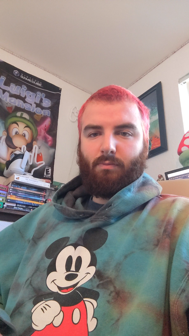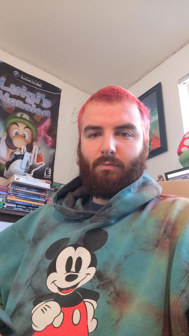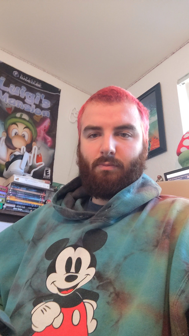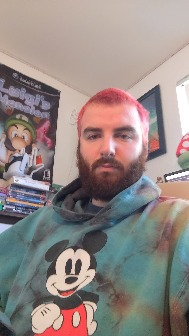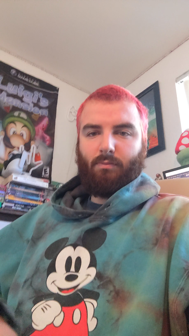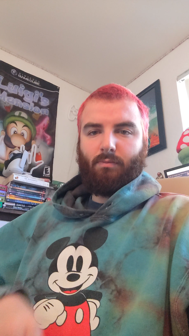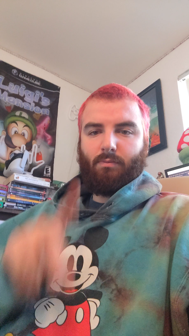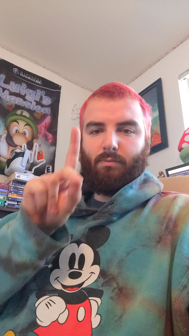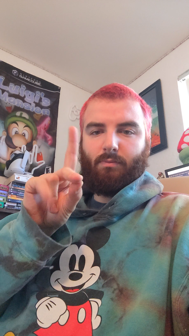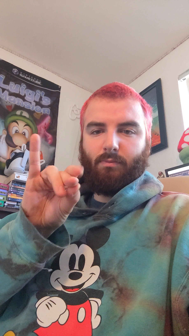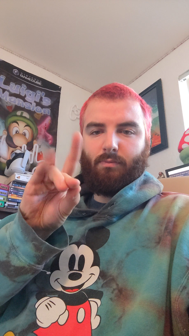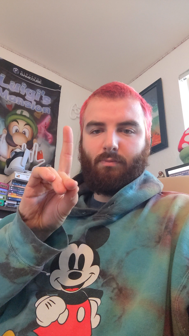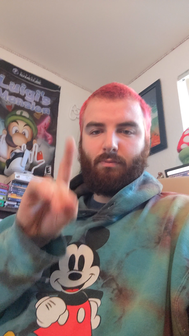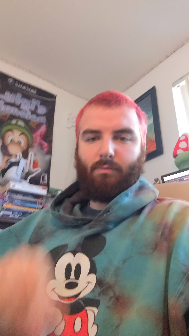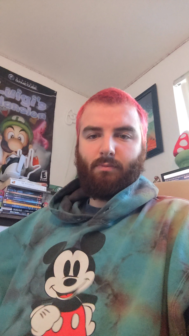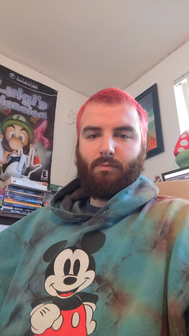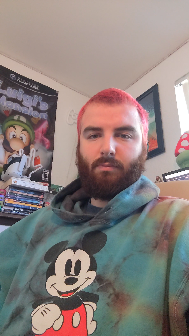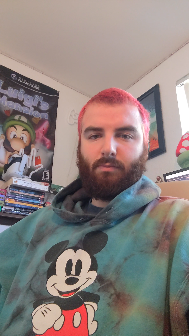did